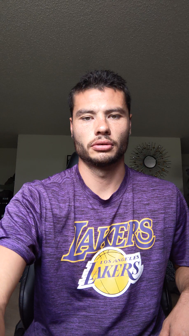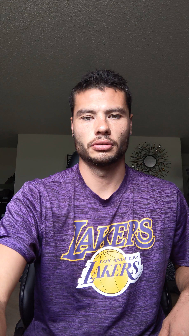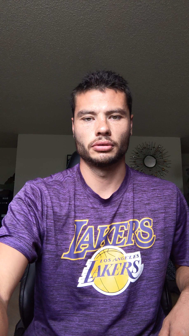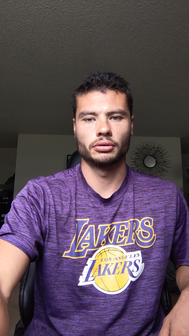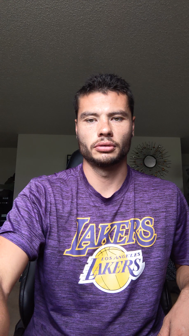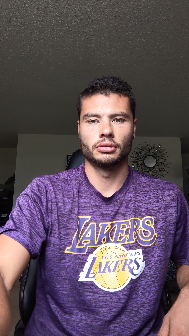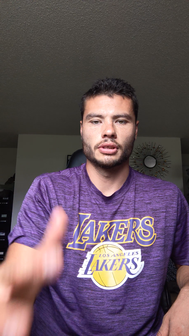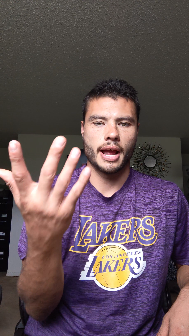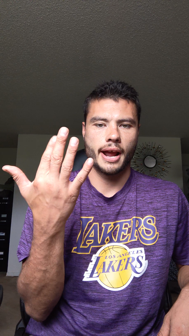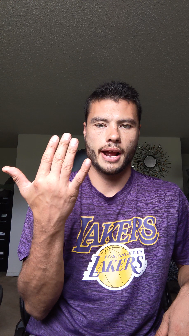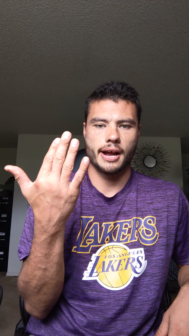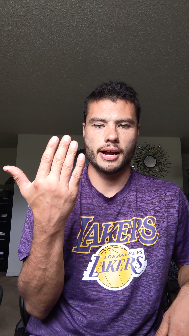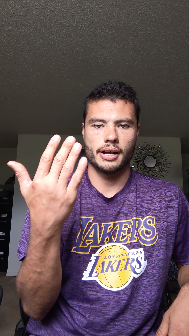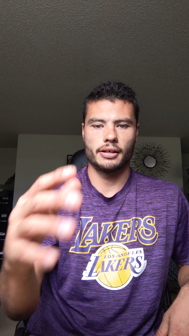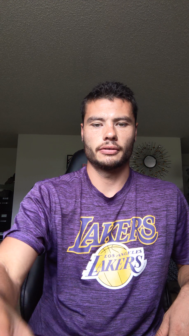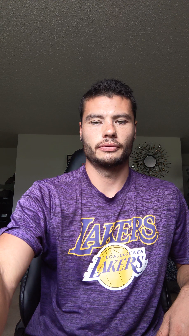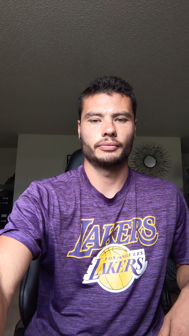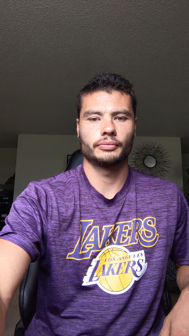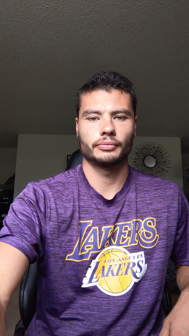hand